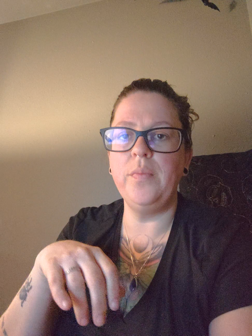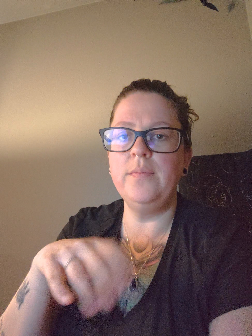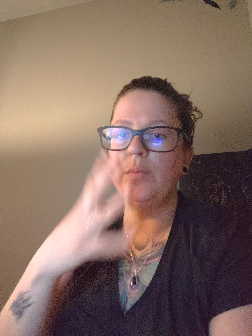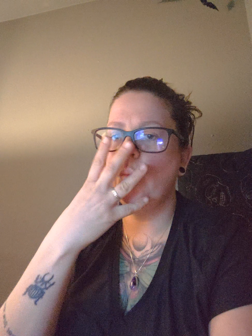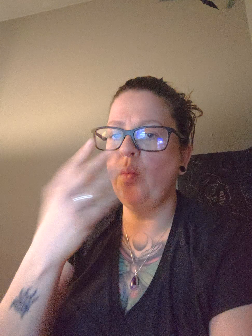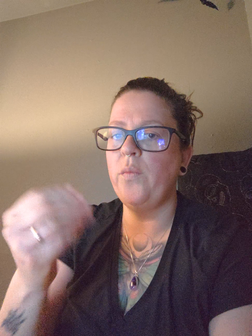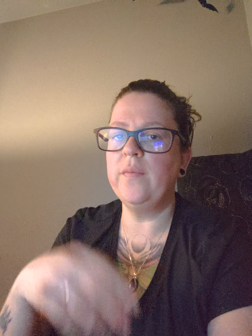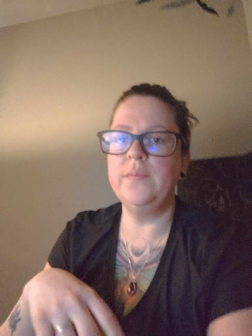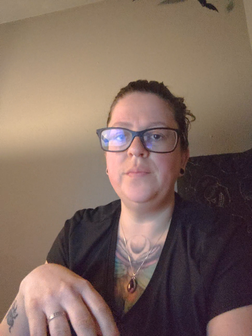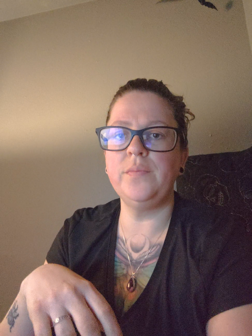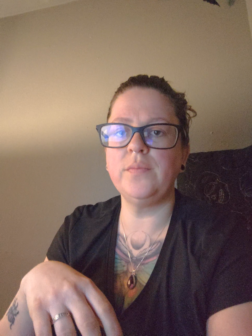wolf